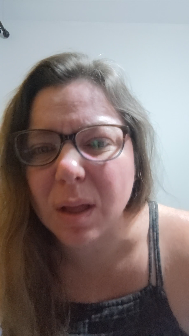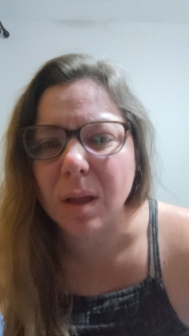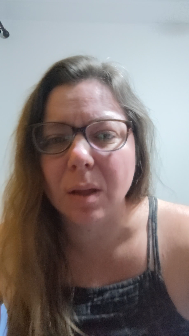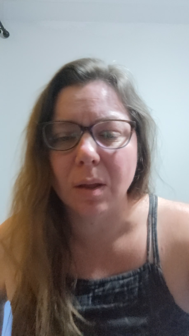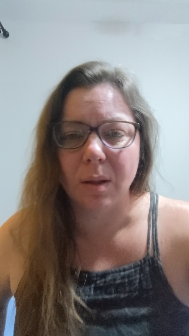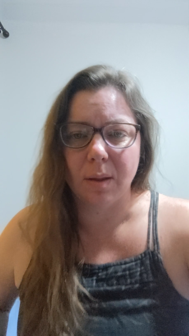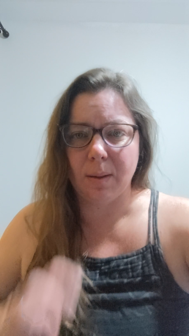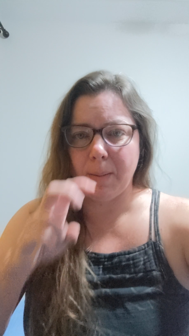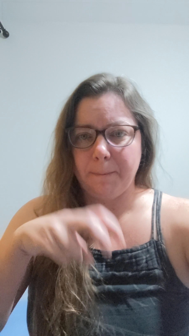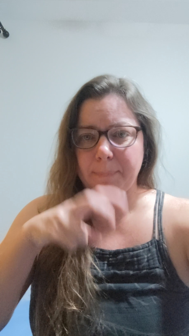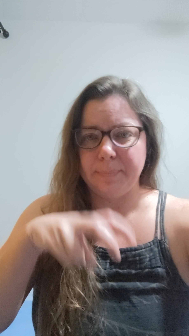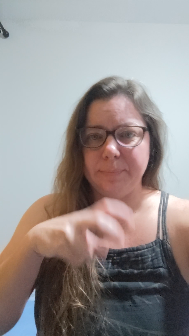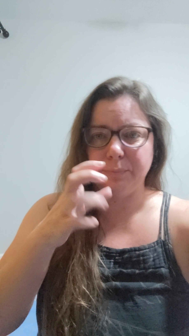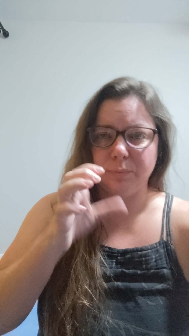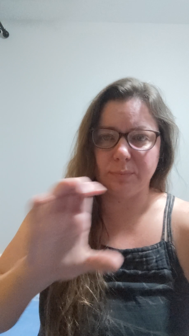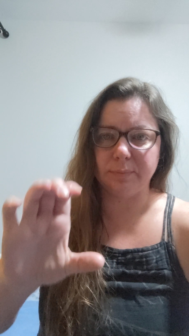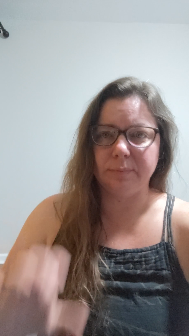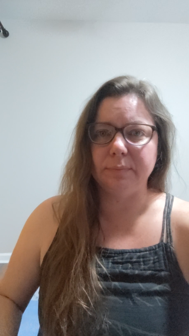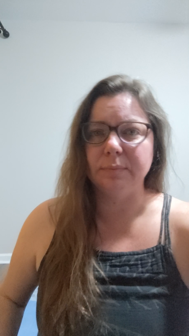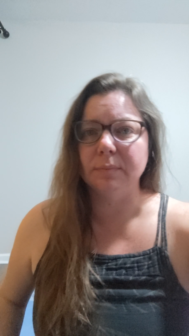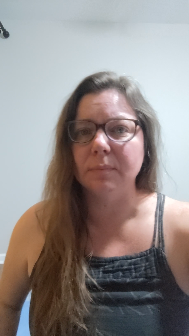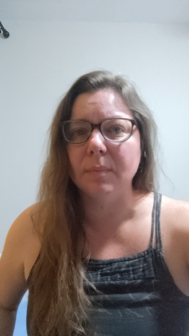potato chip